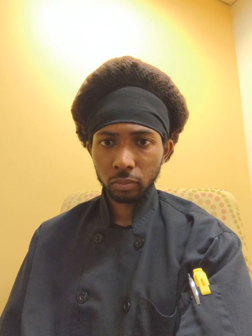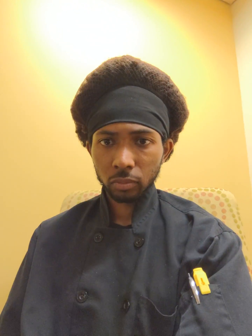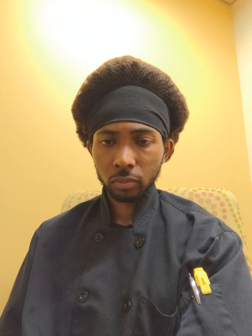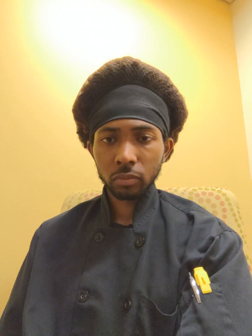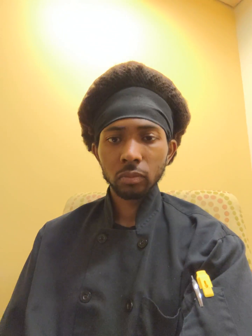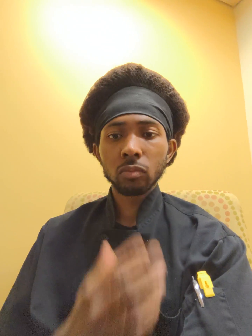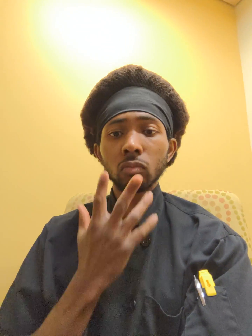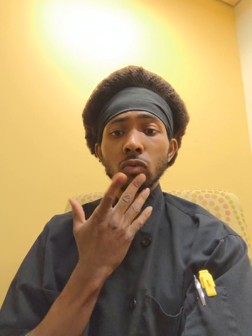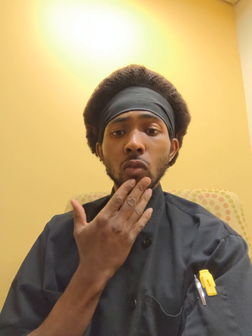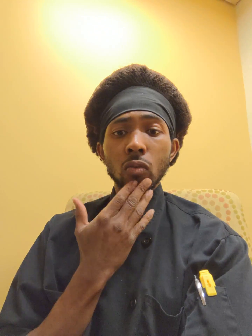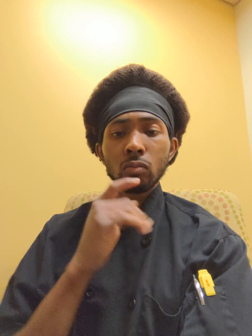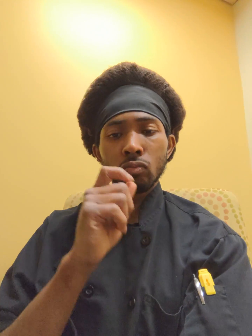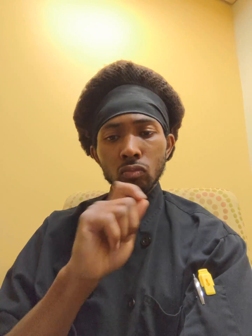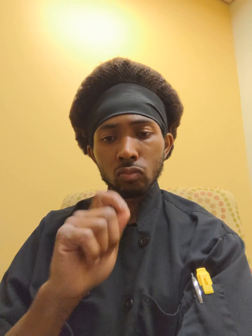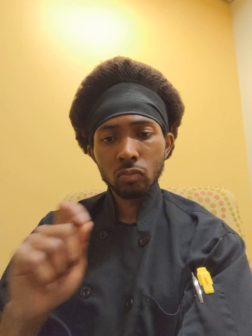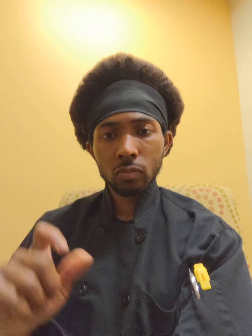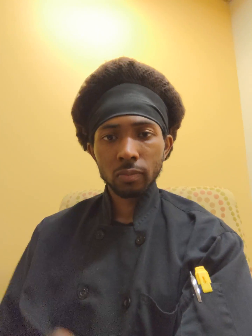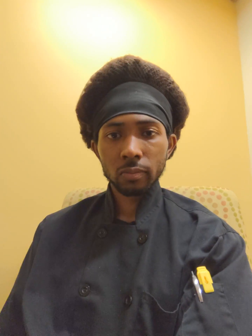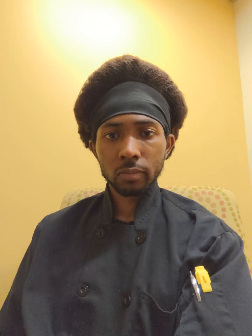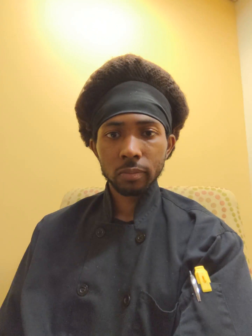crayon